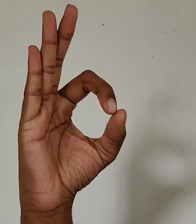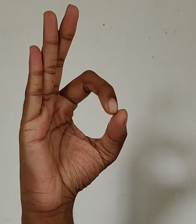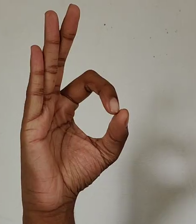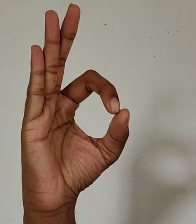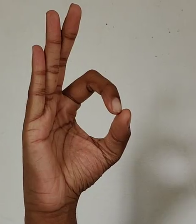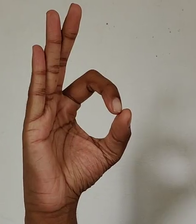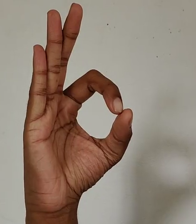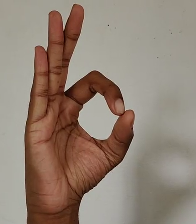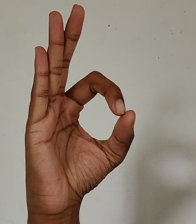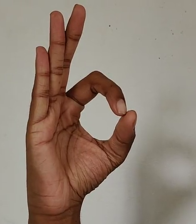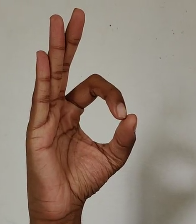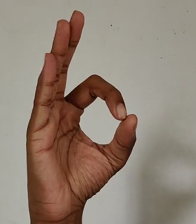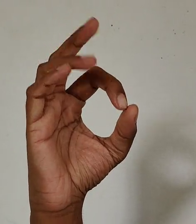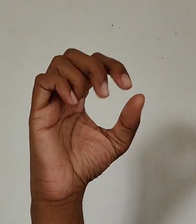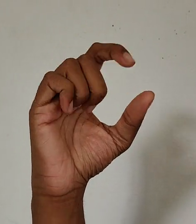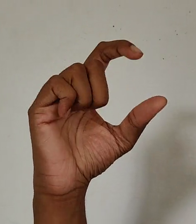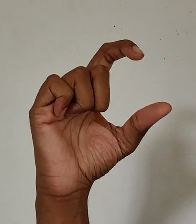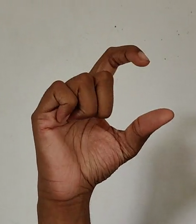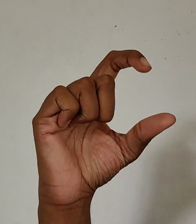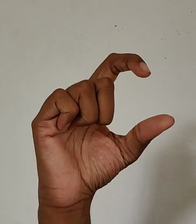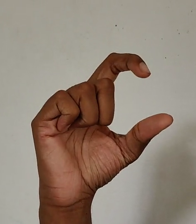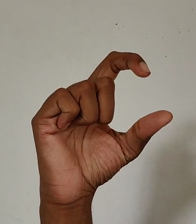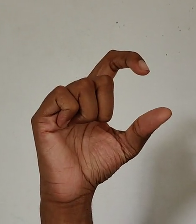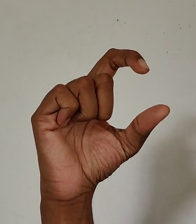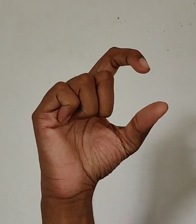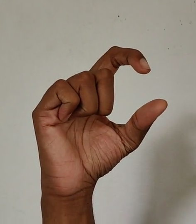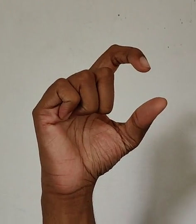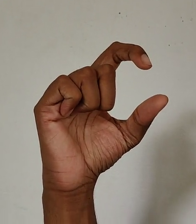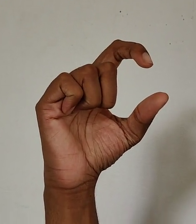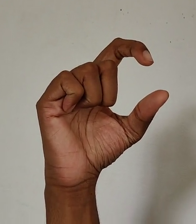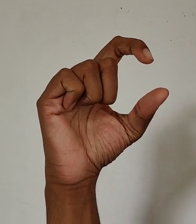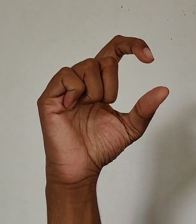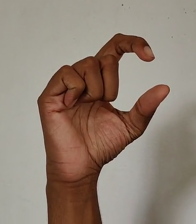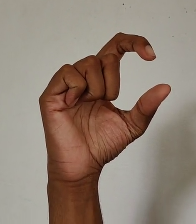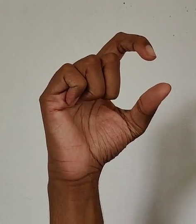ഓ